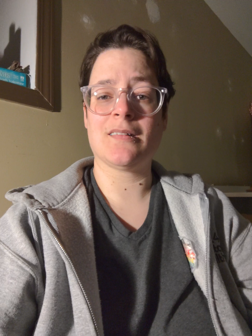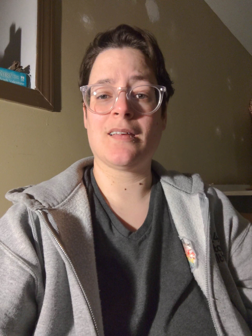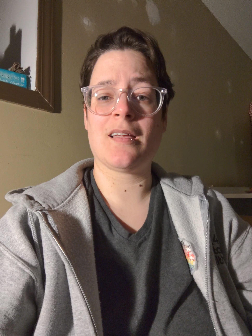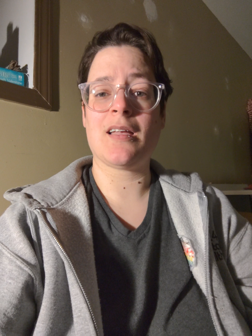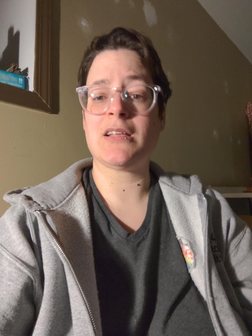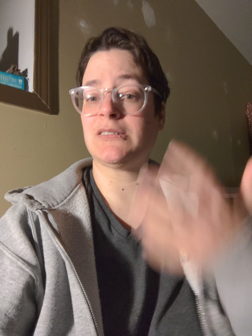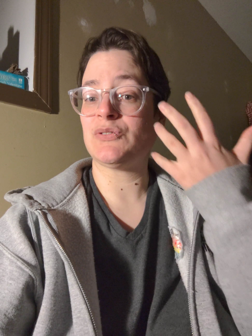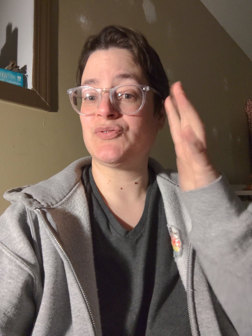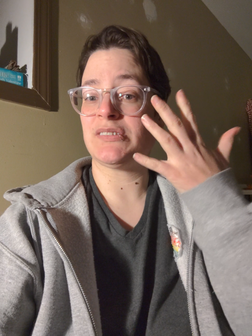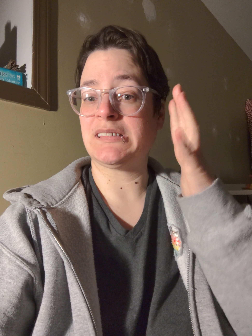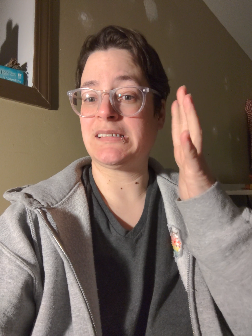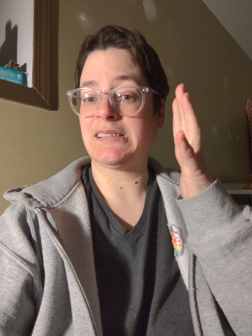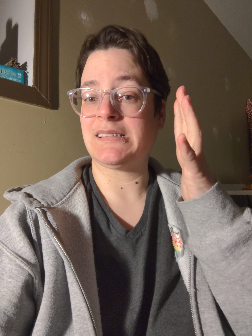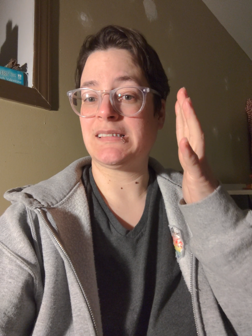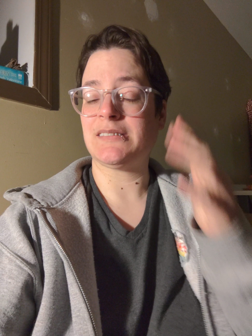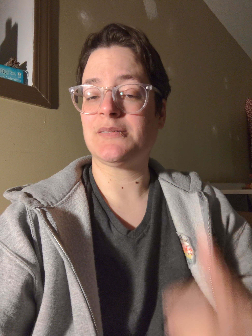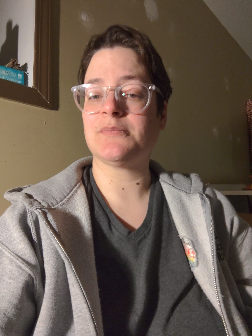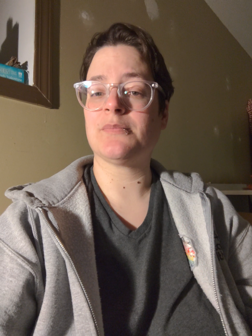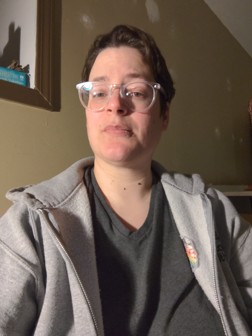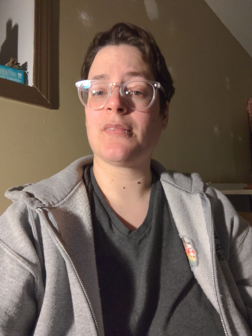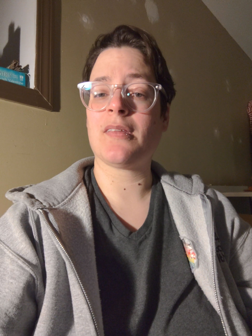tree